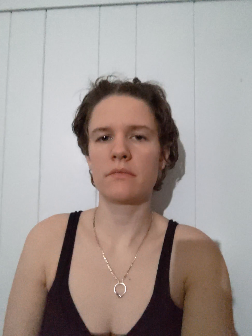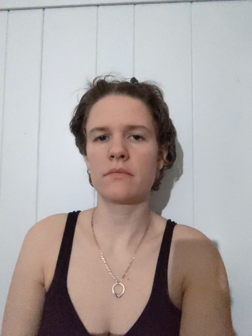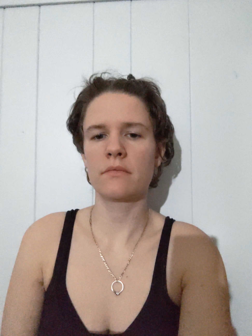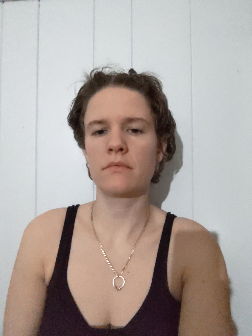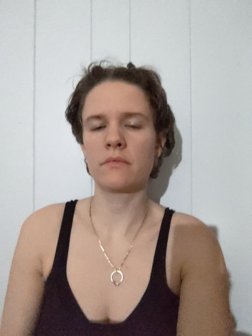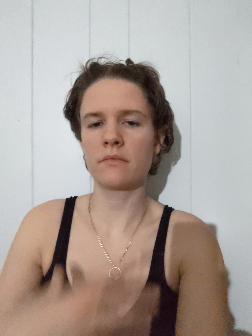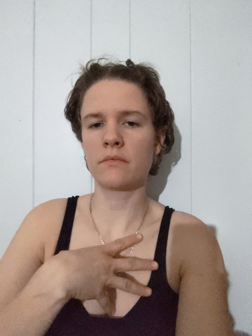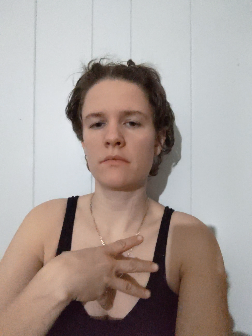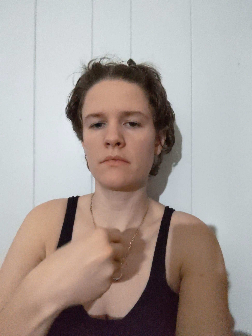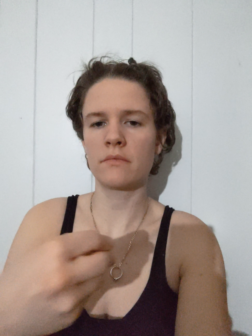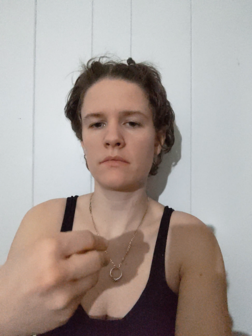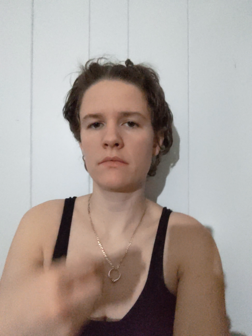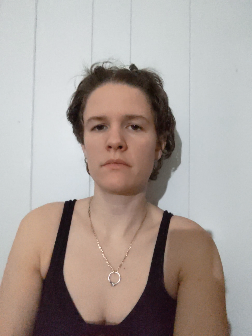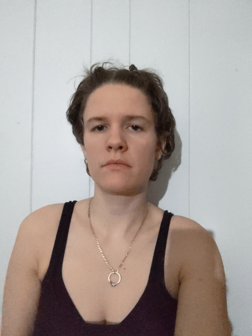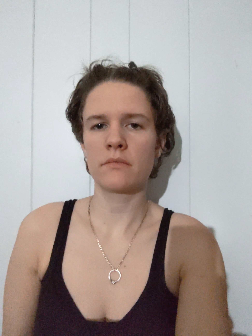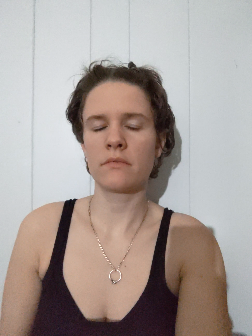white